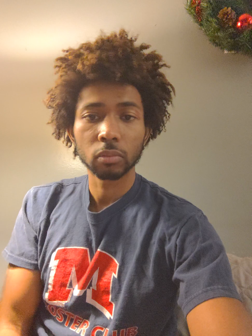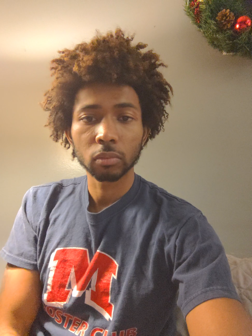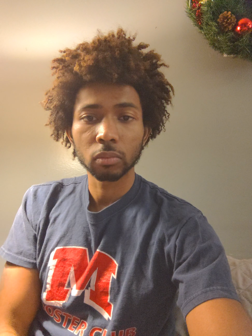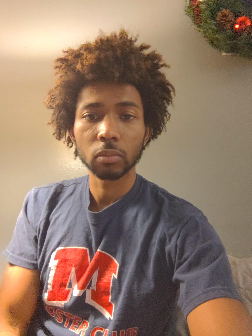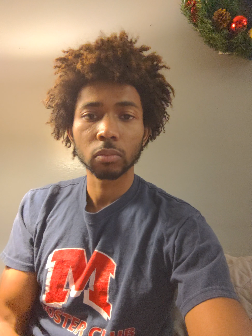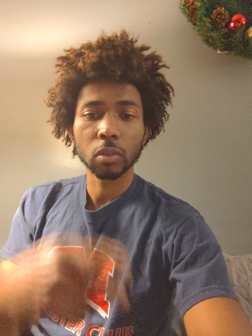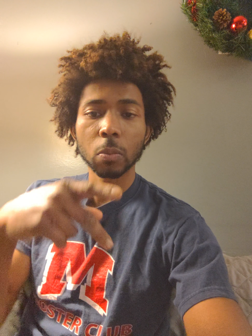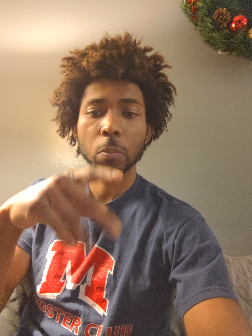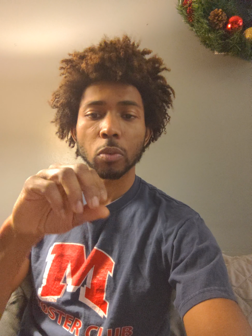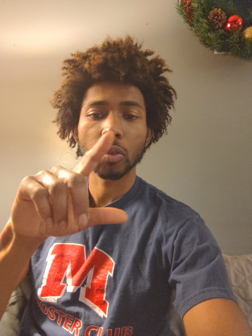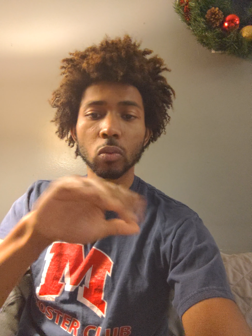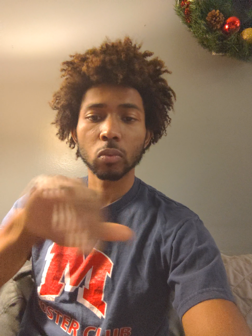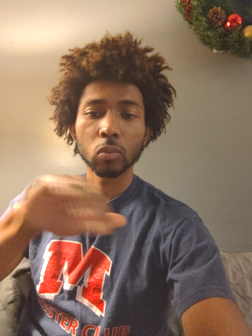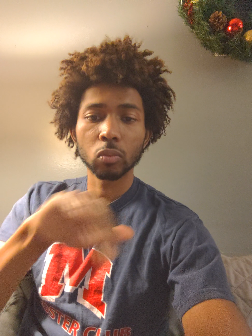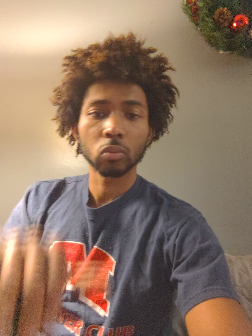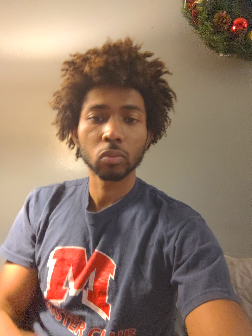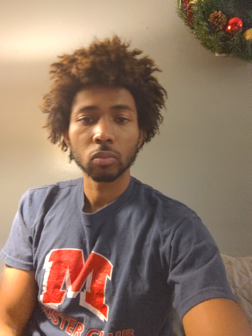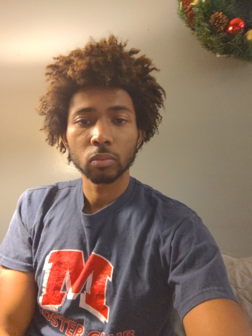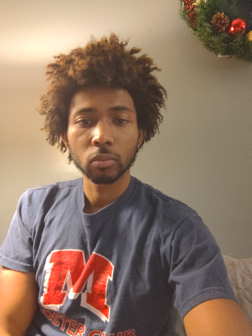pool